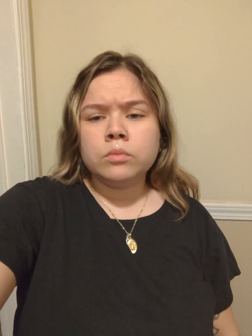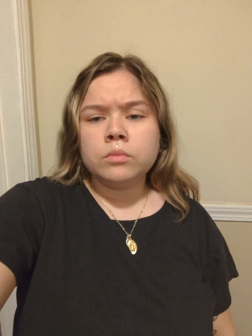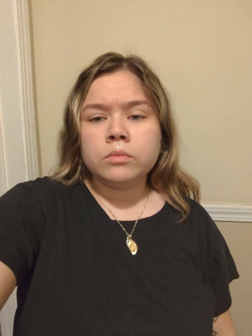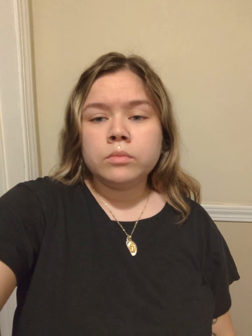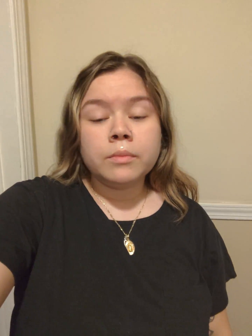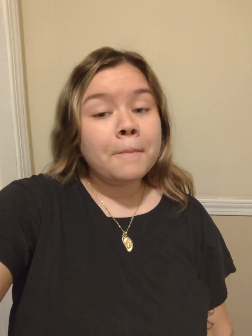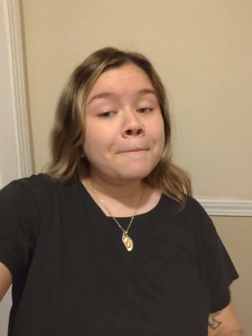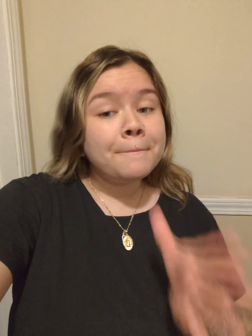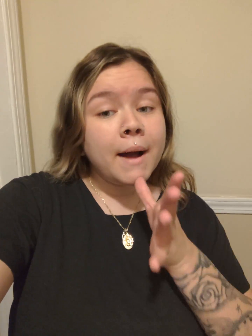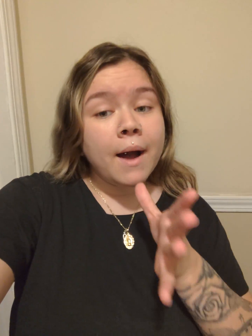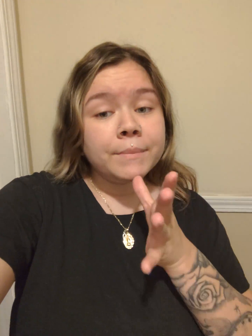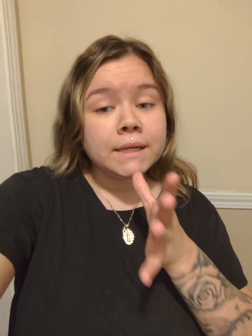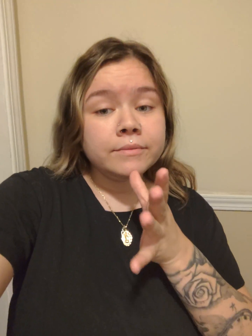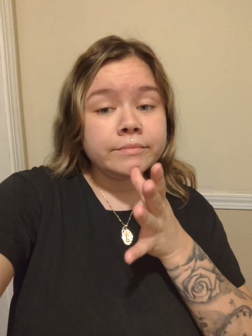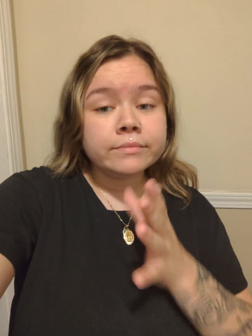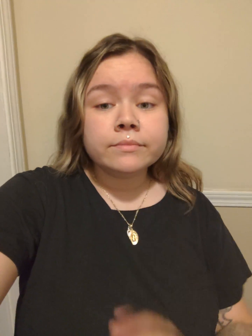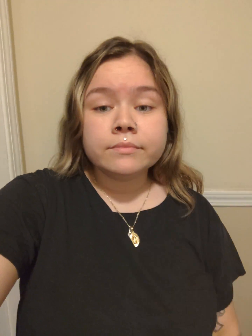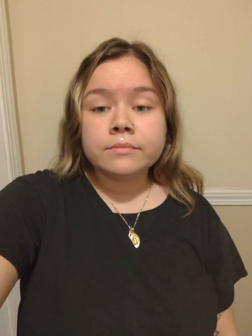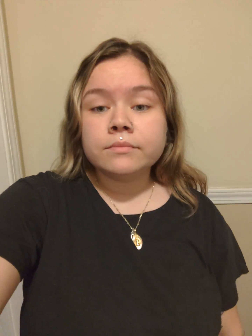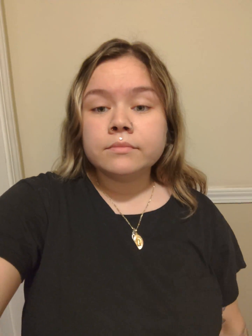mommy